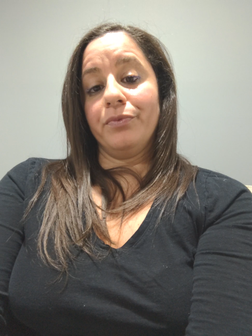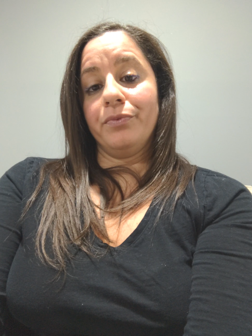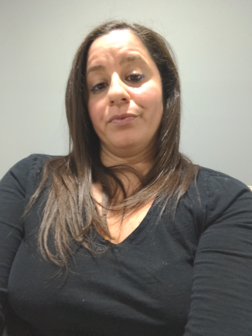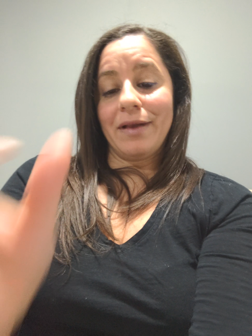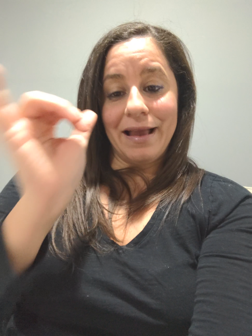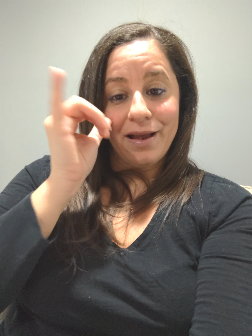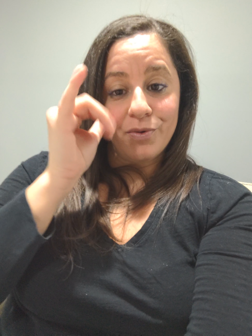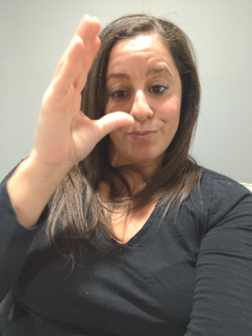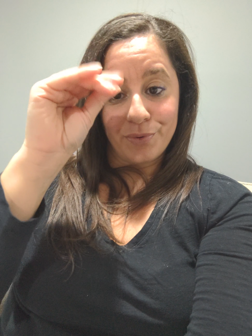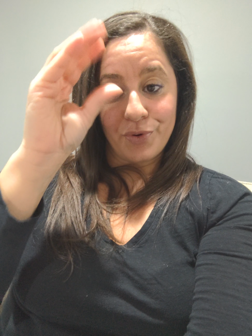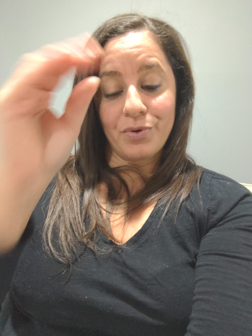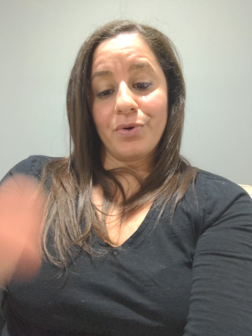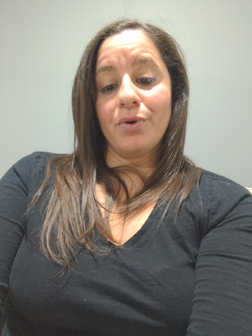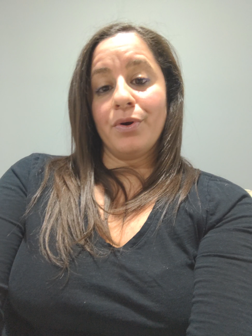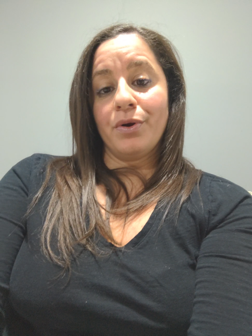cowboy